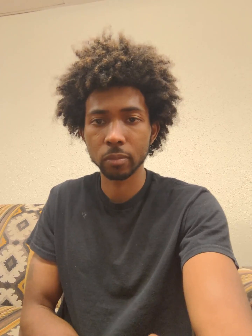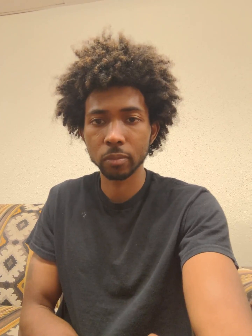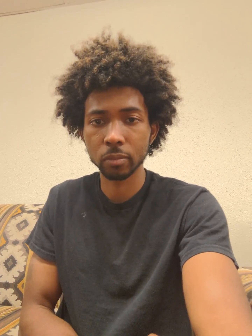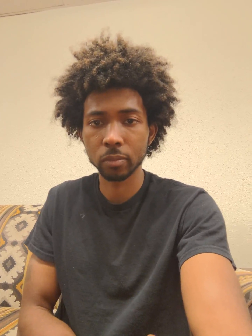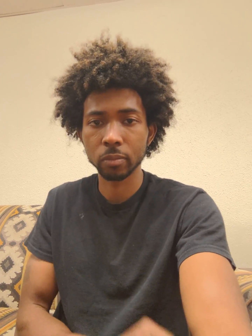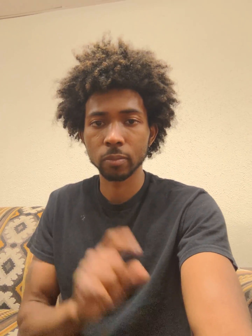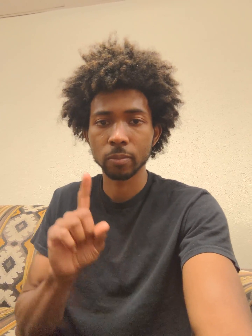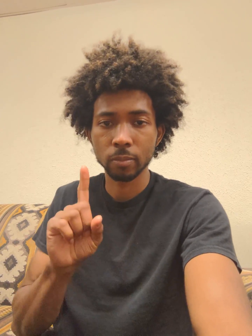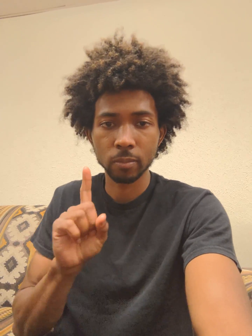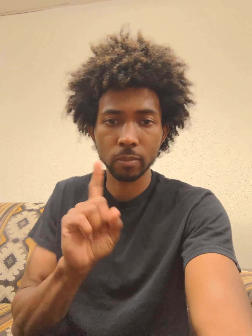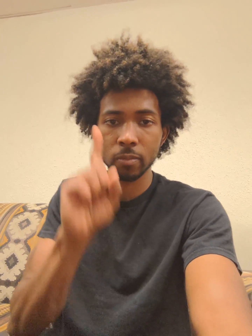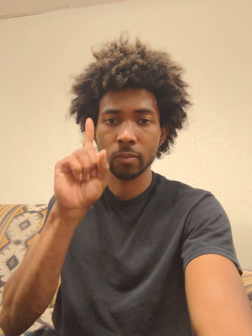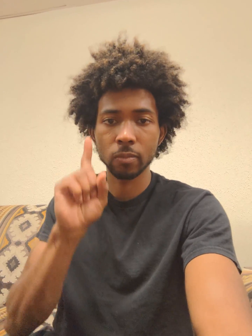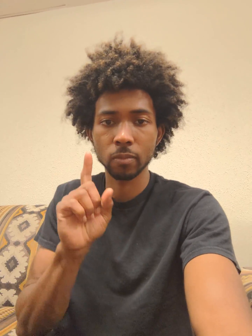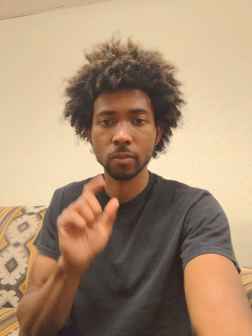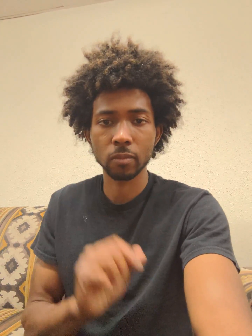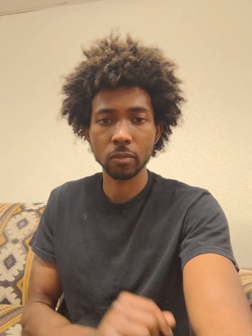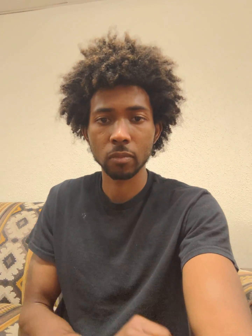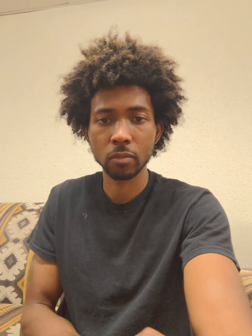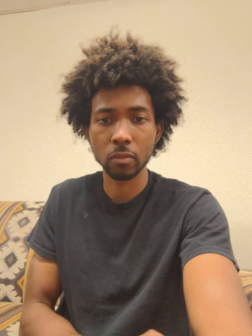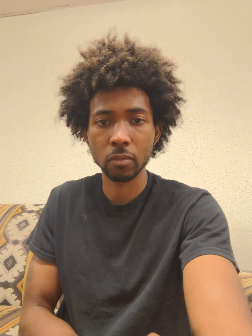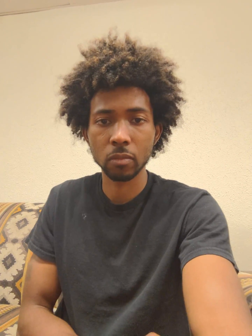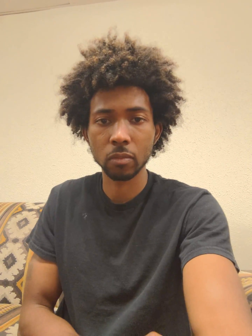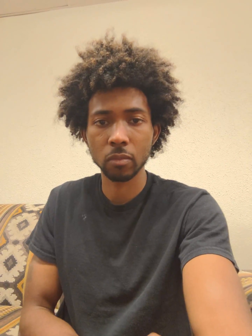bump